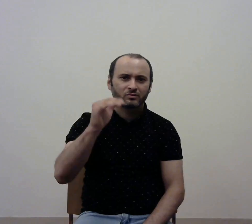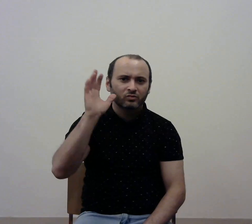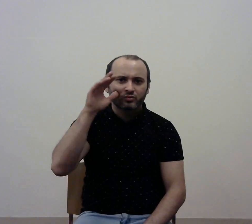su